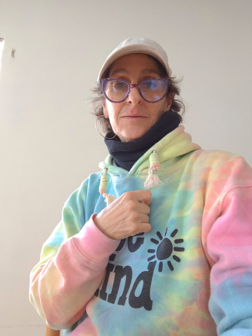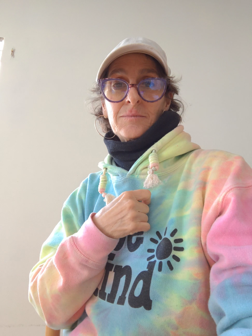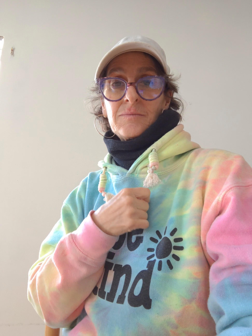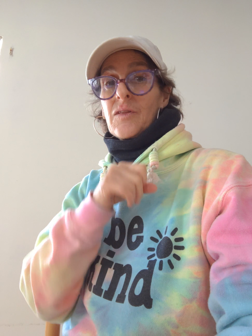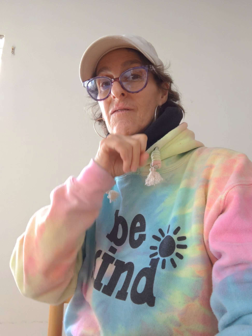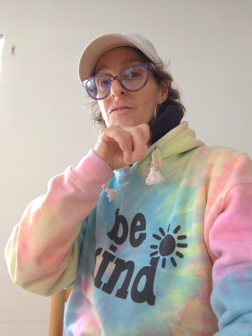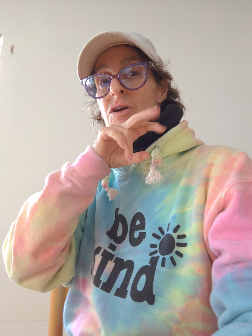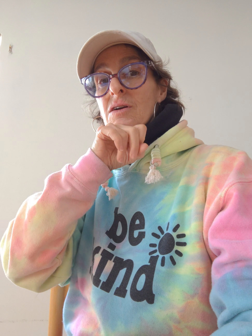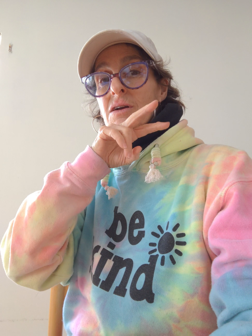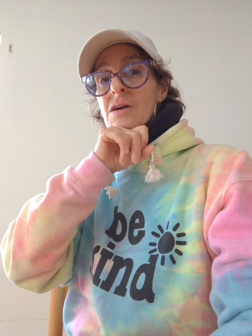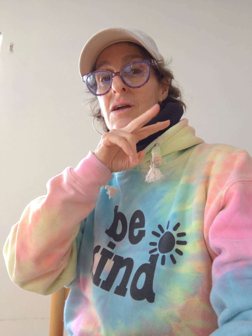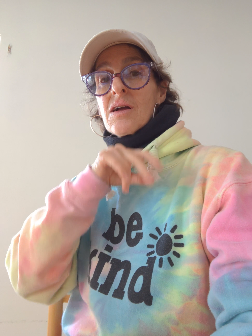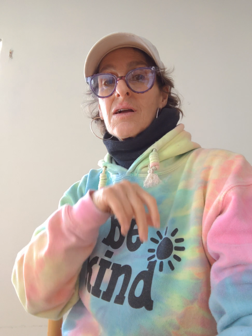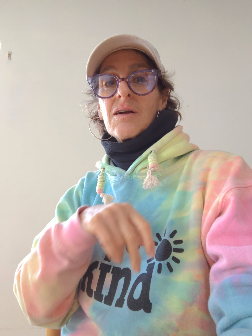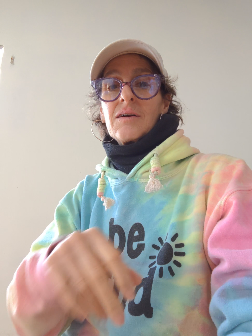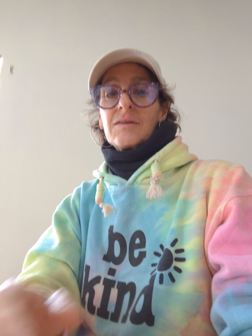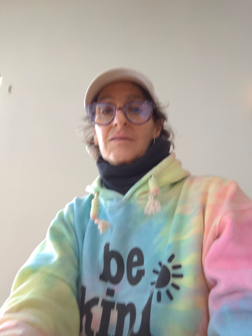frog